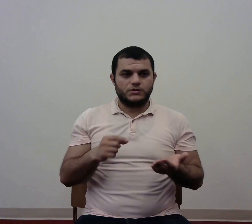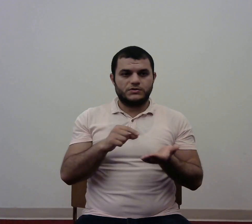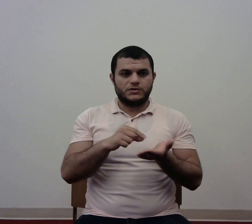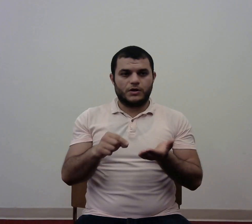yazı